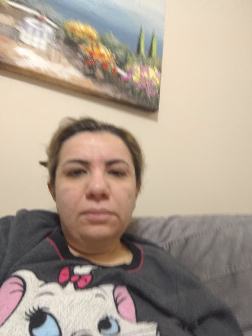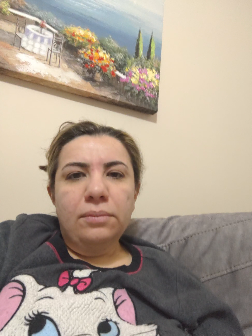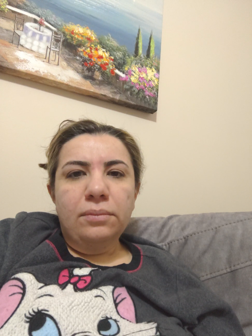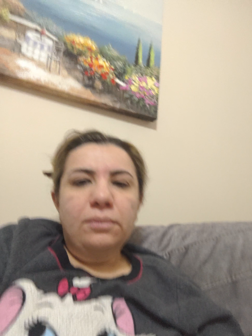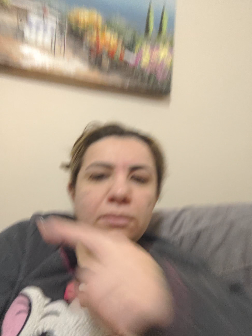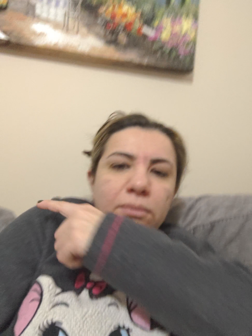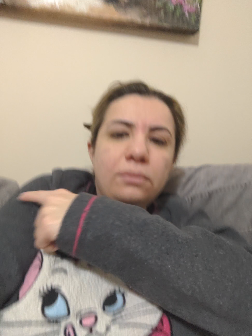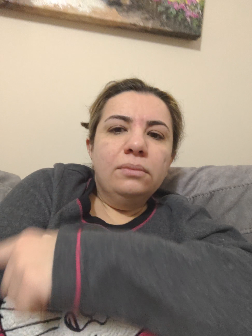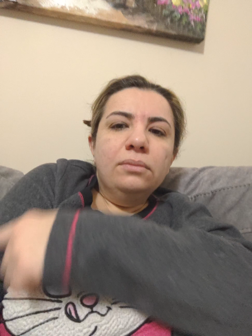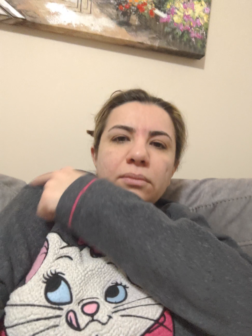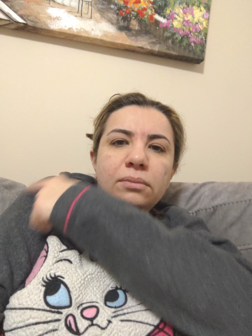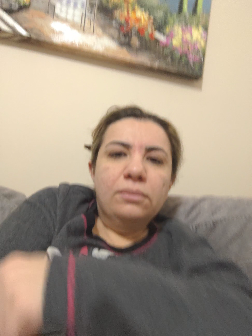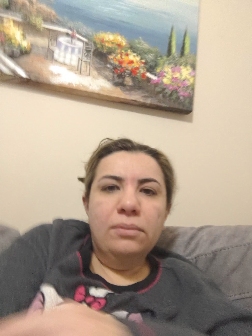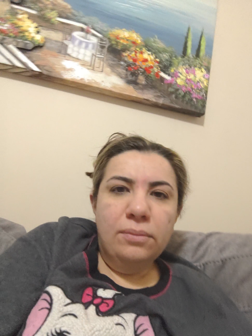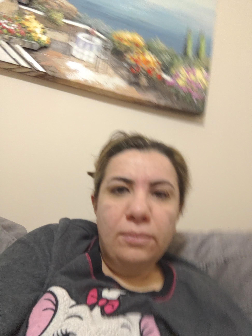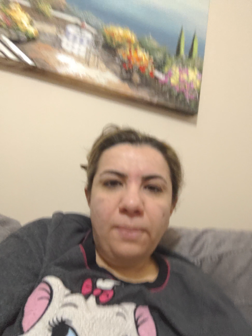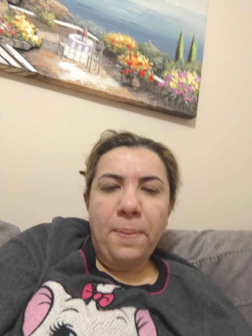arm